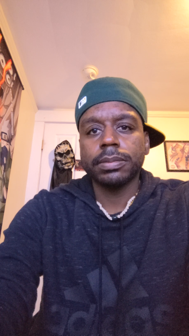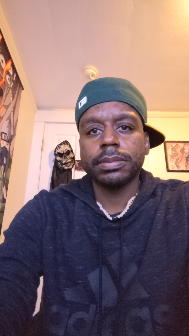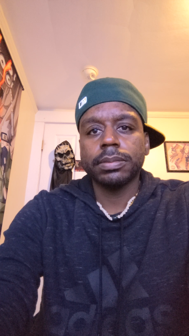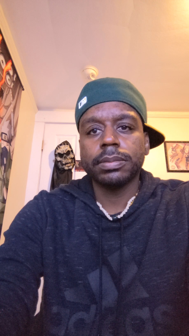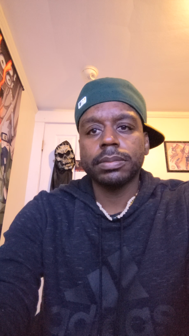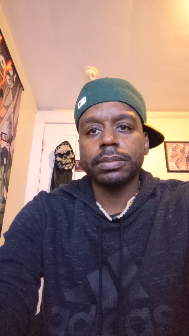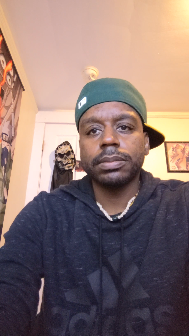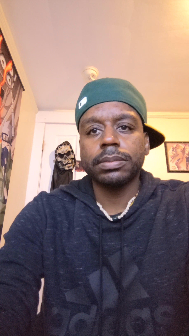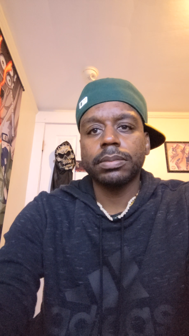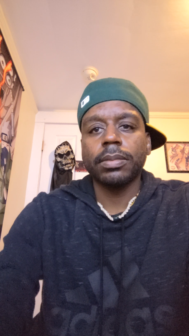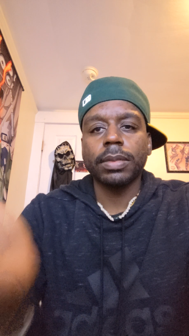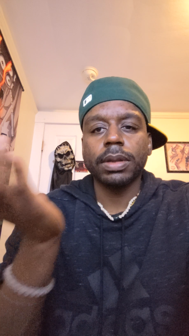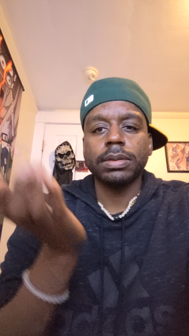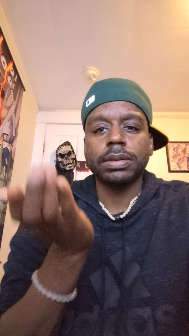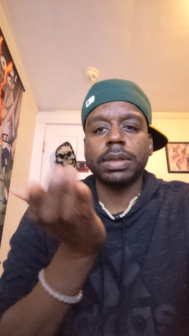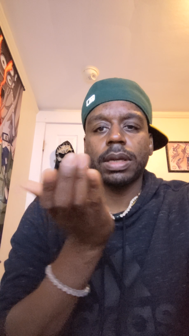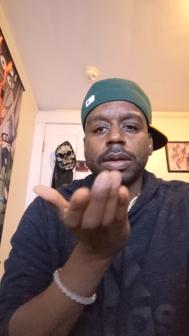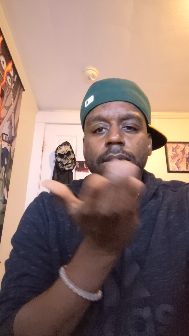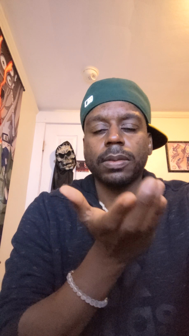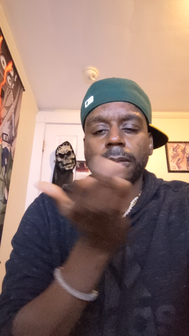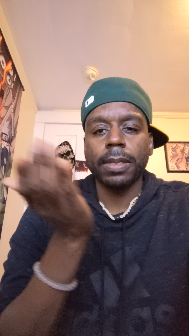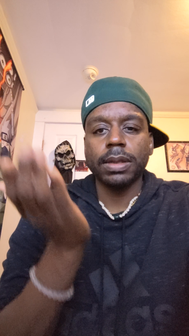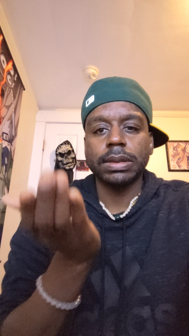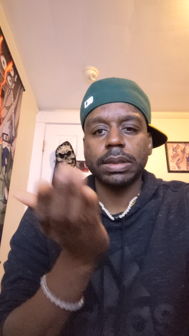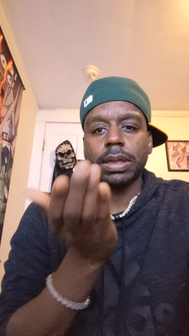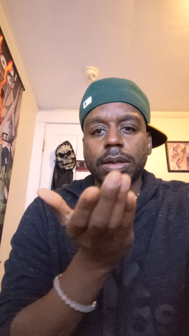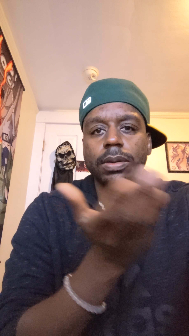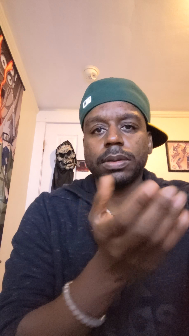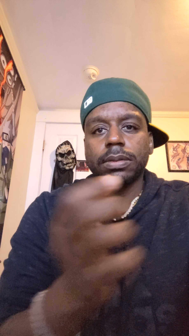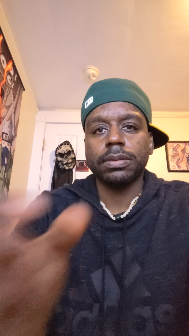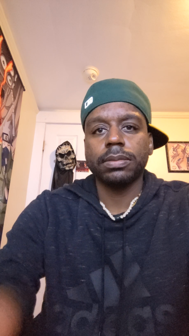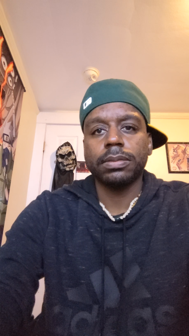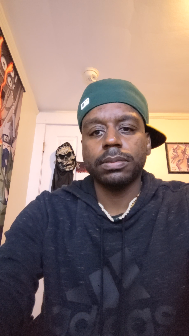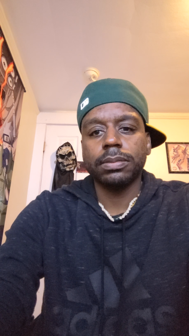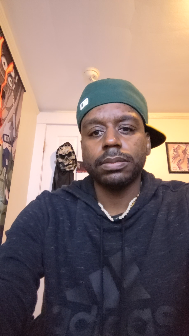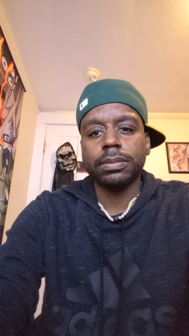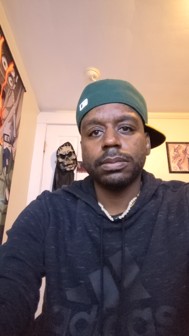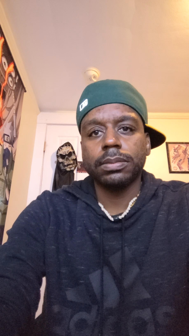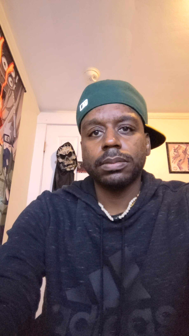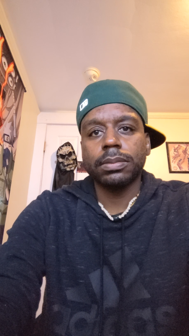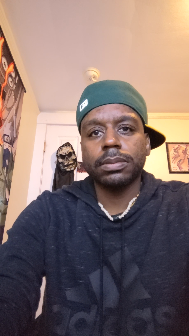carry